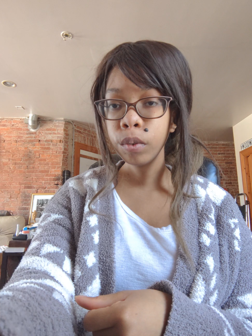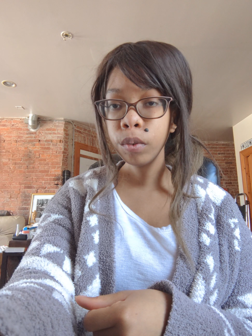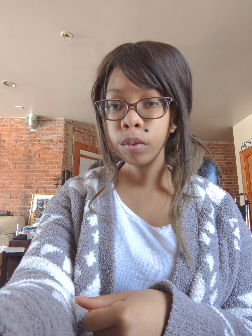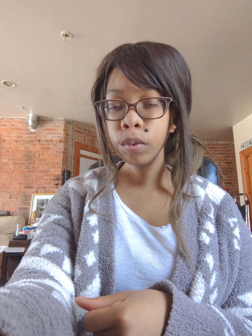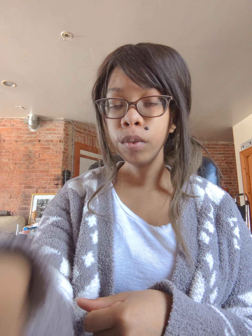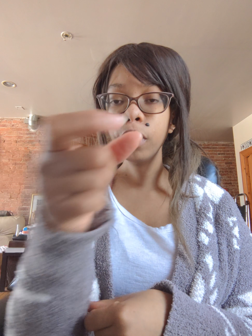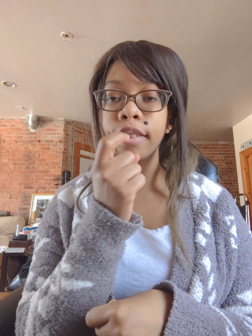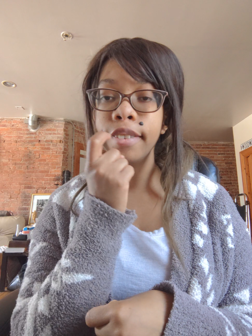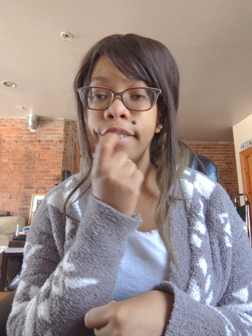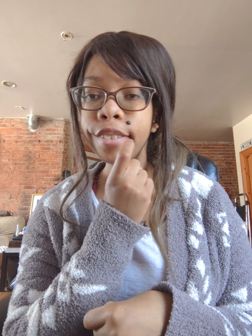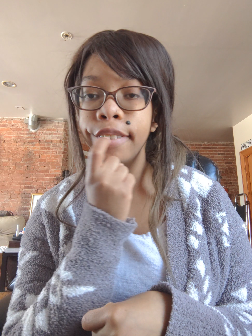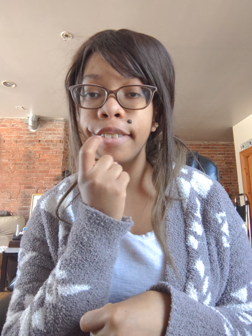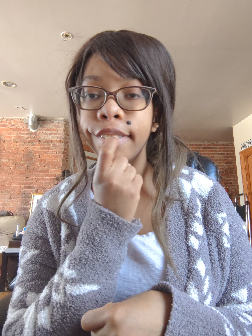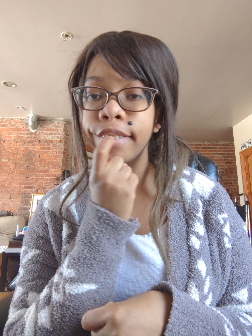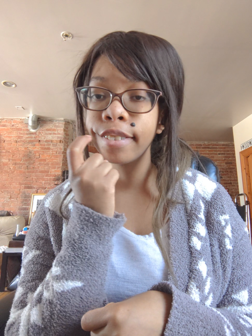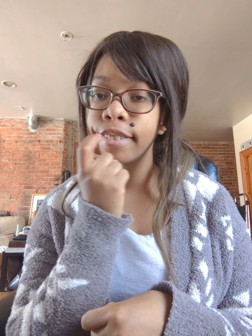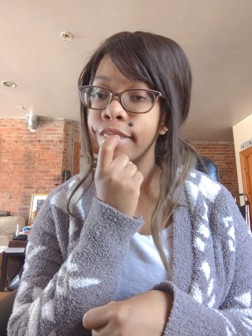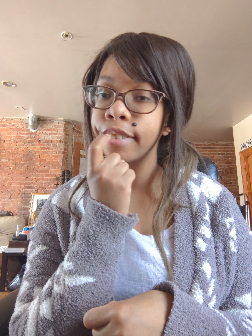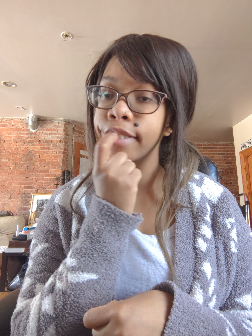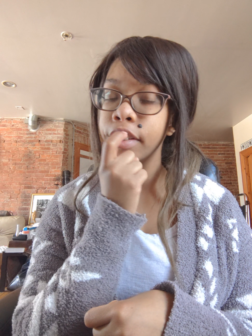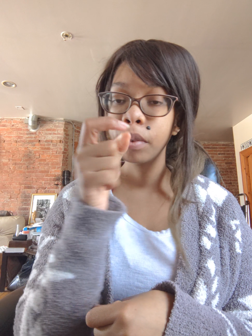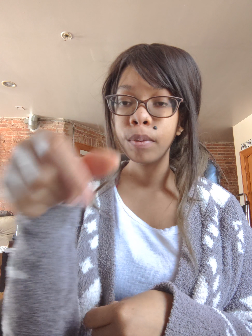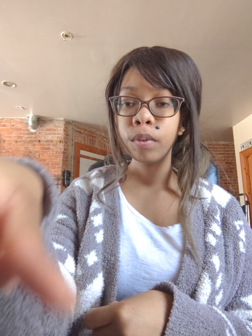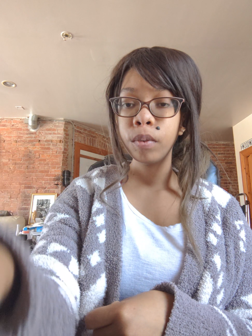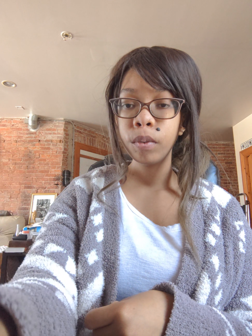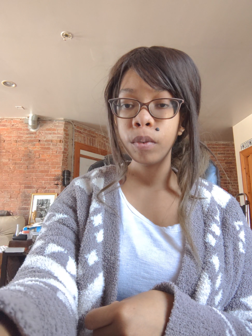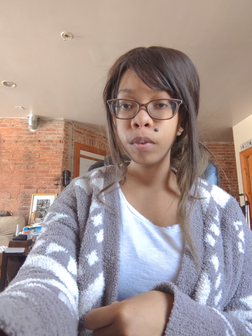tooth